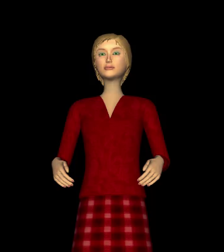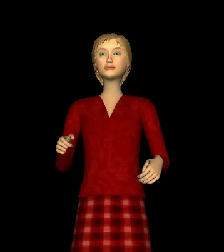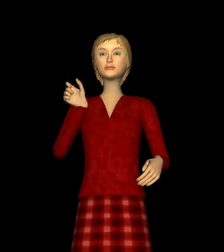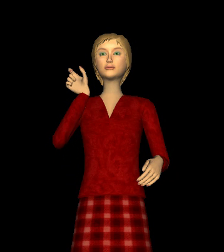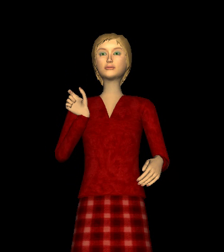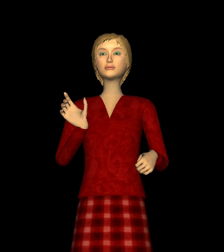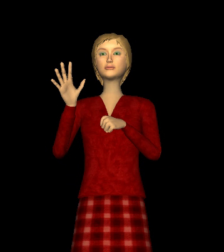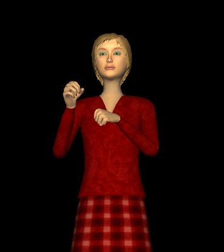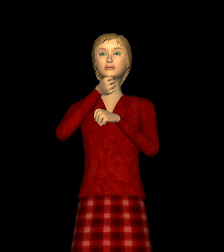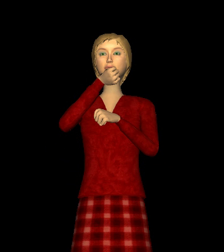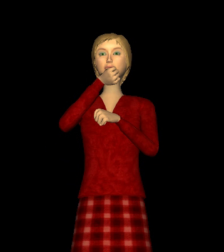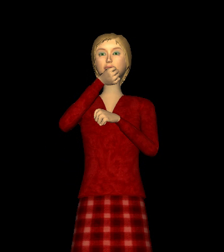فائز